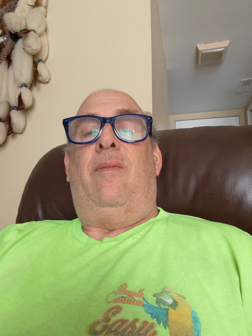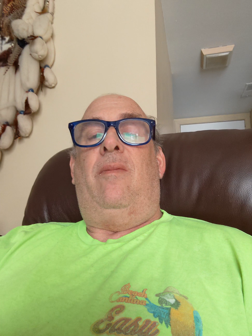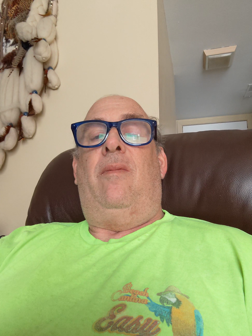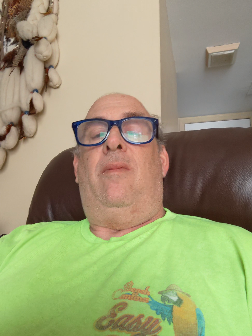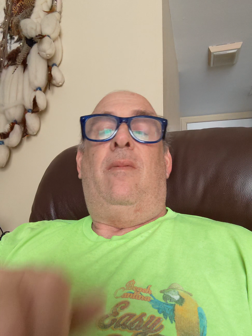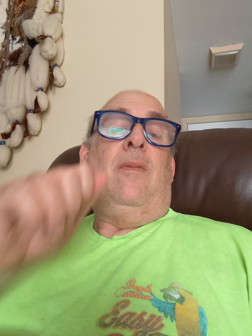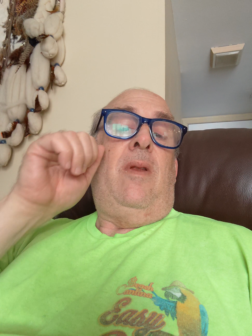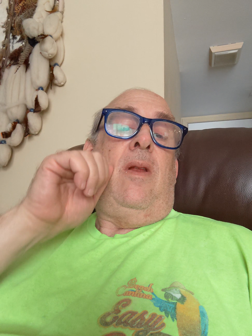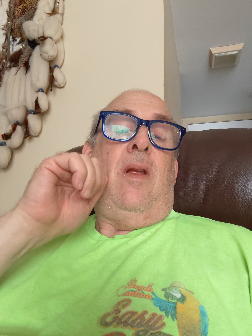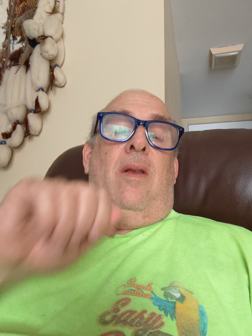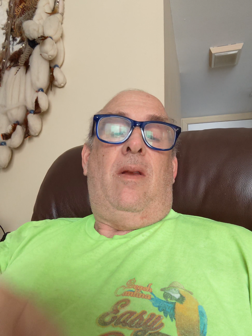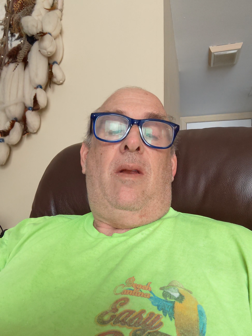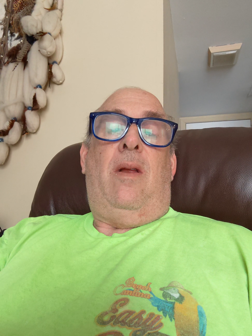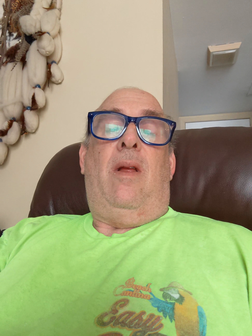aunt